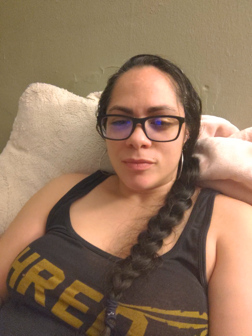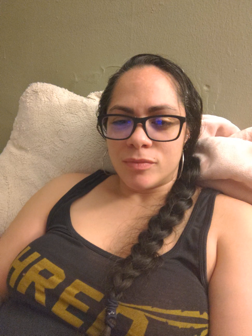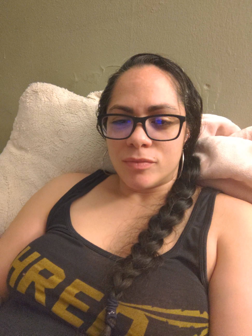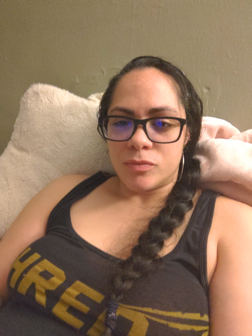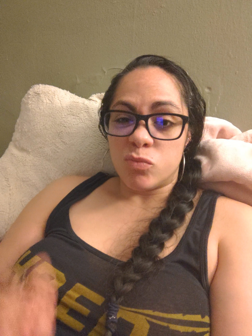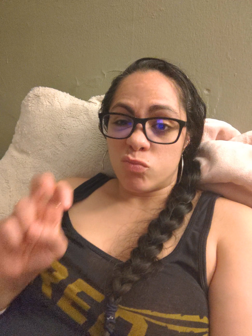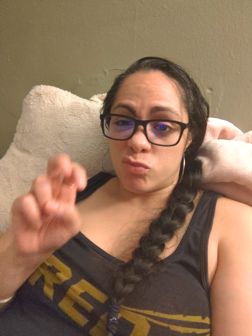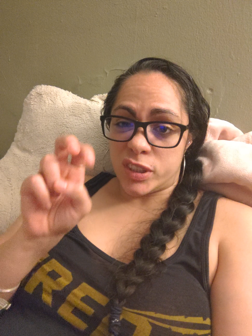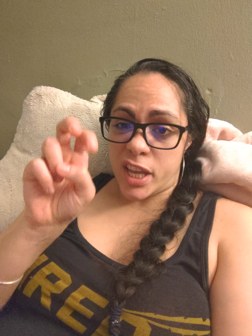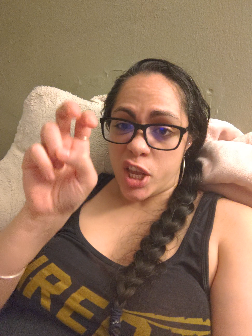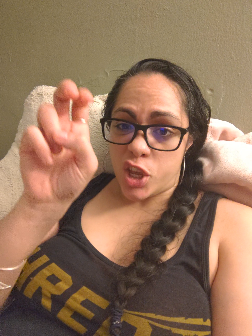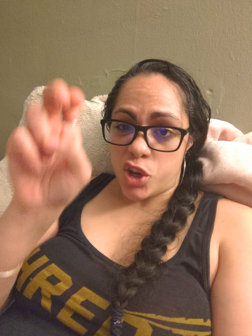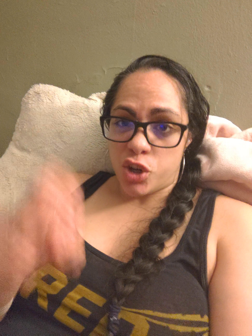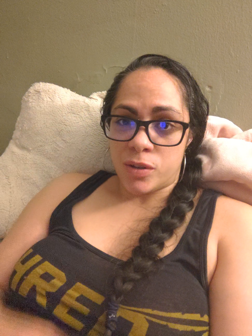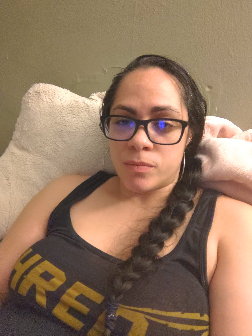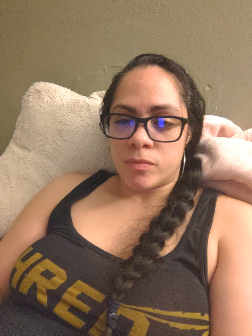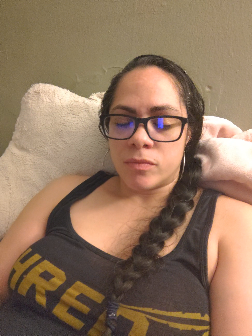stairs